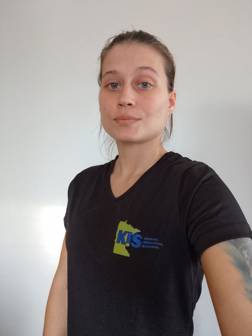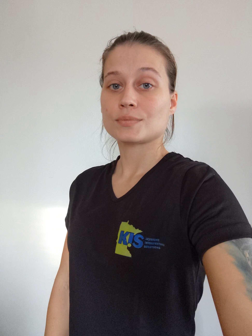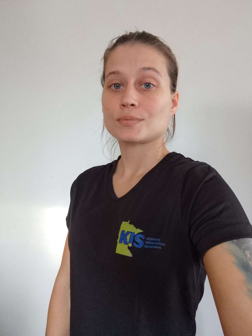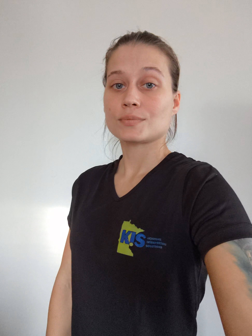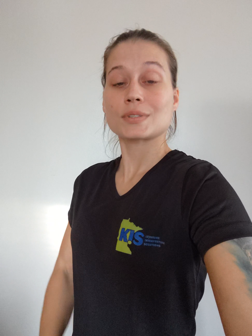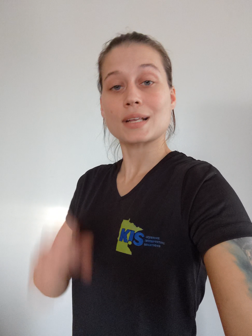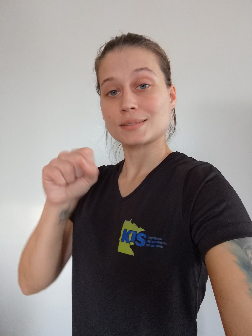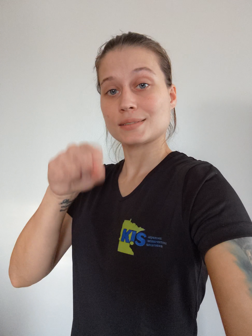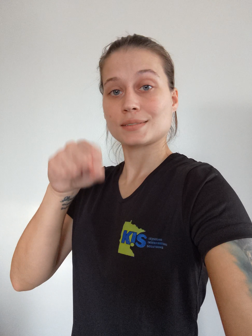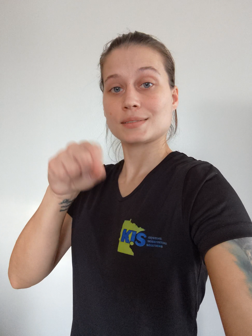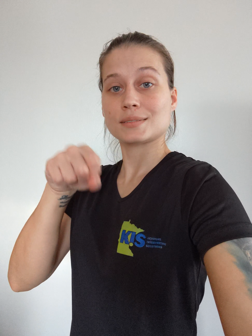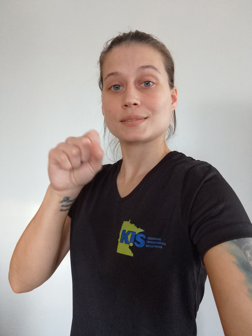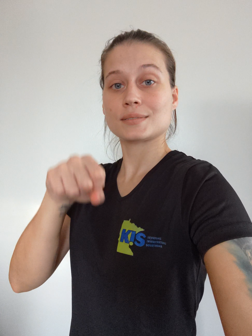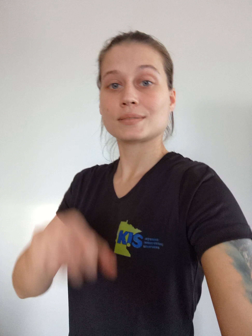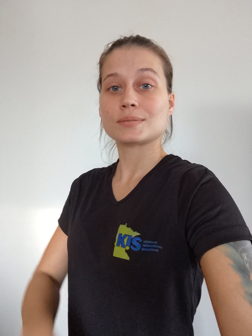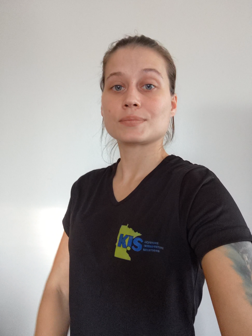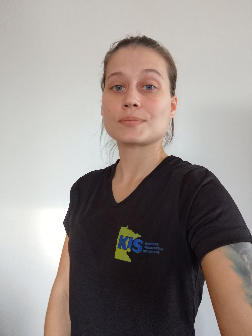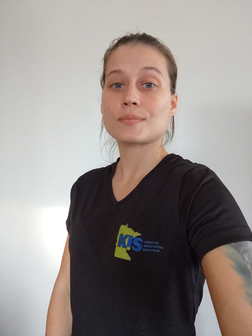yes